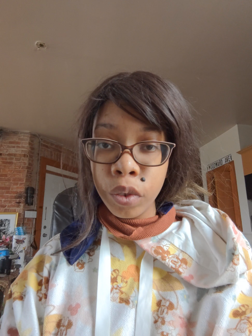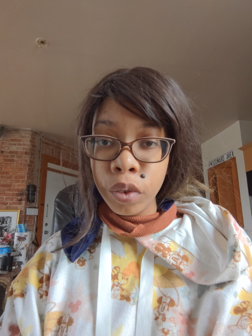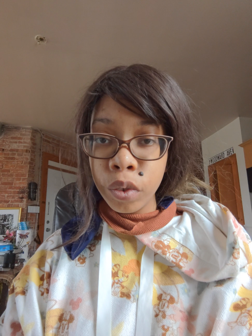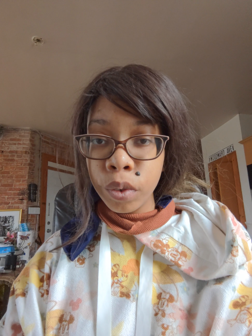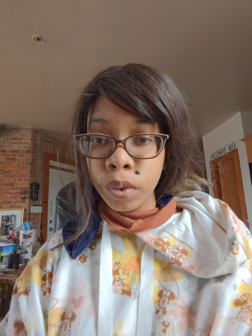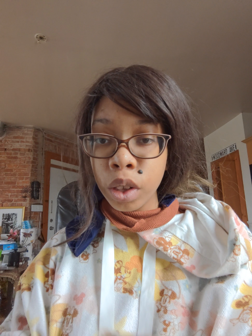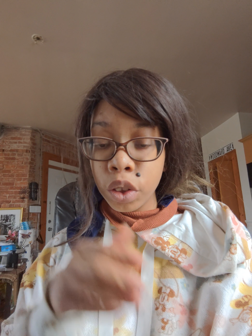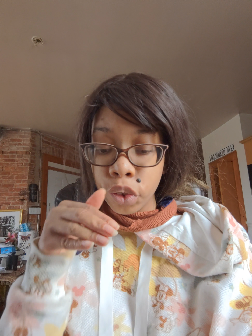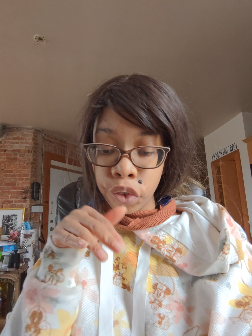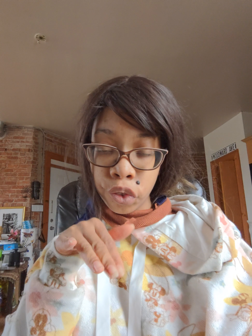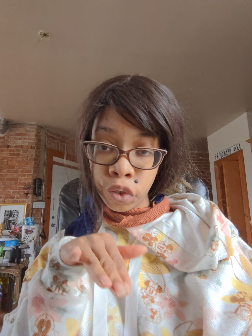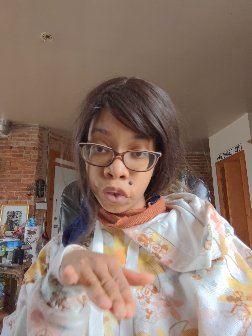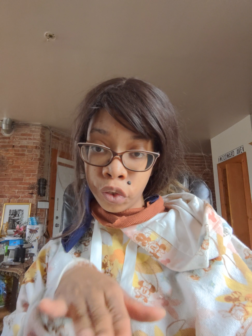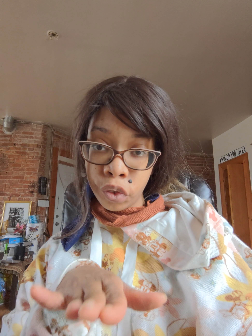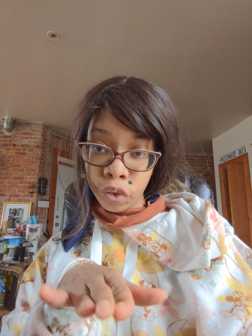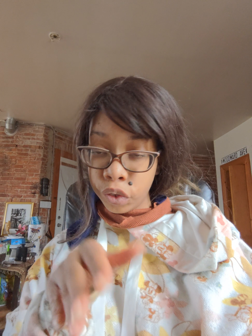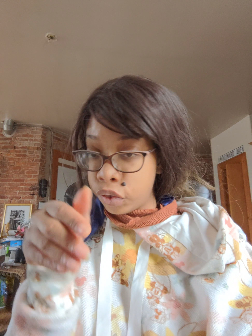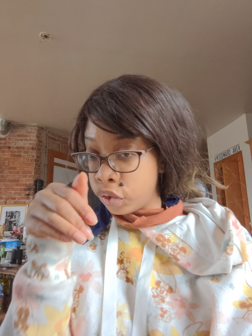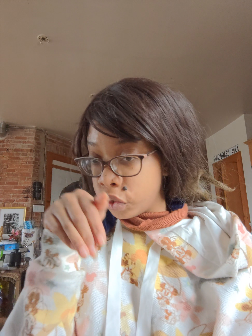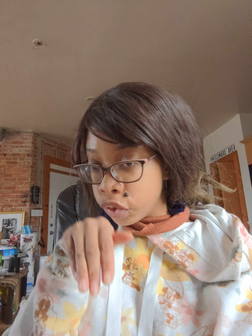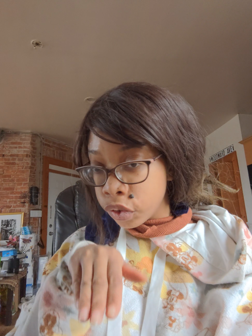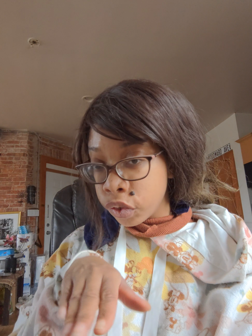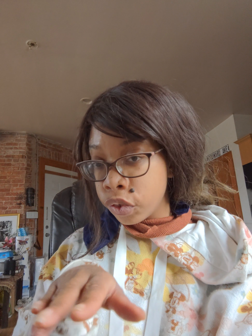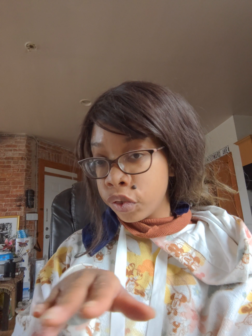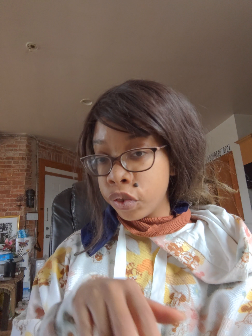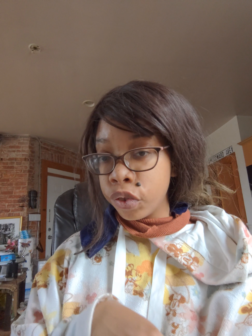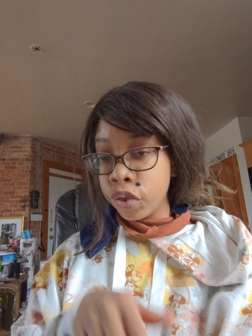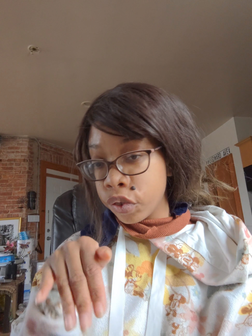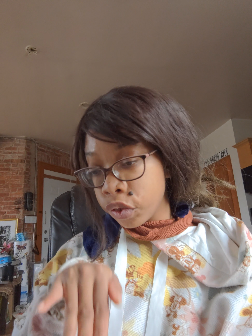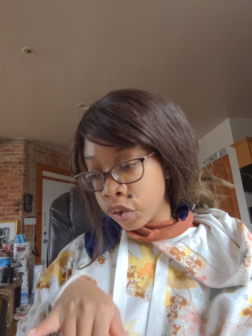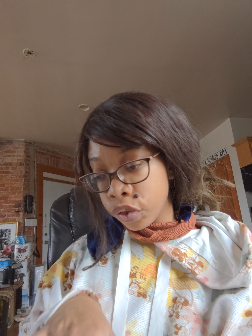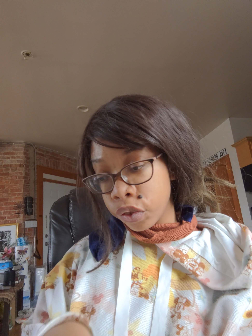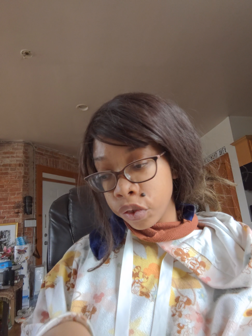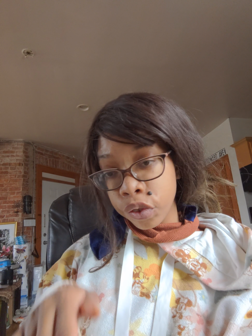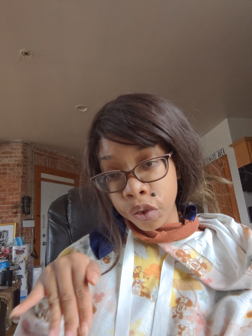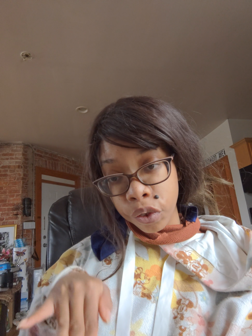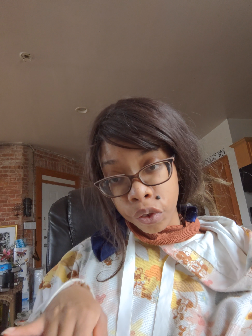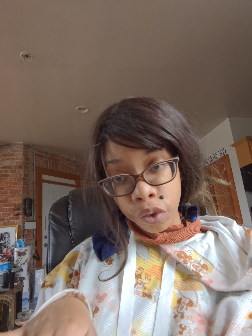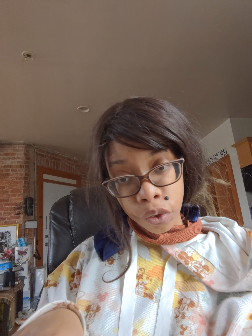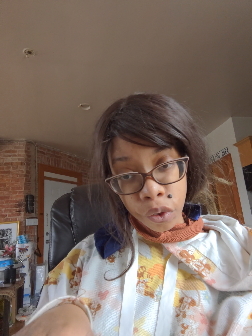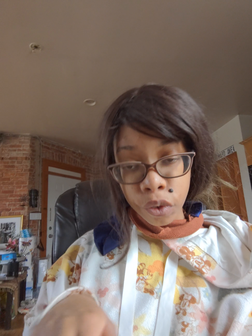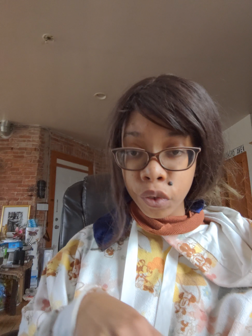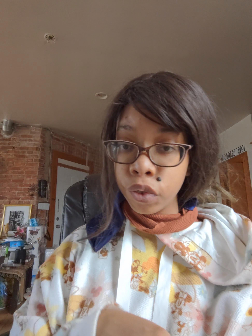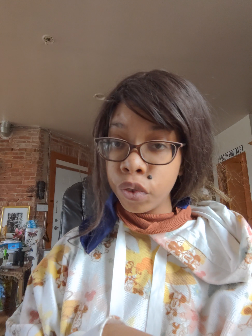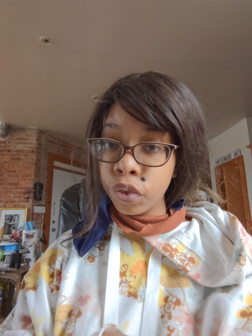into